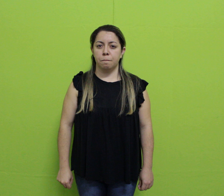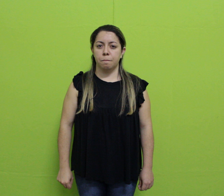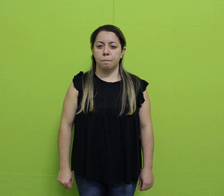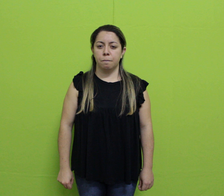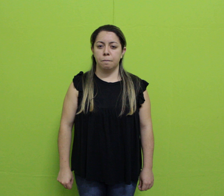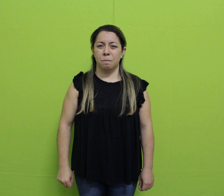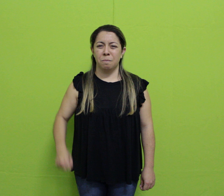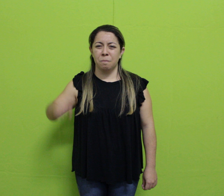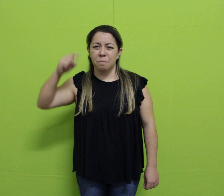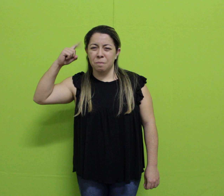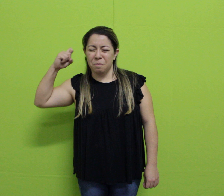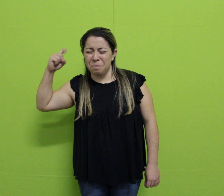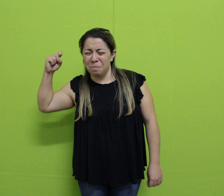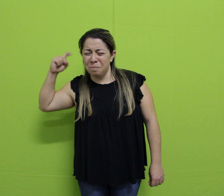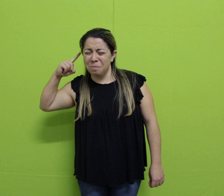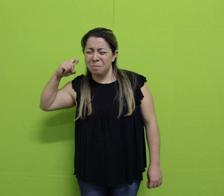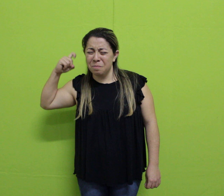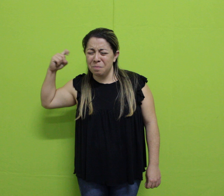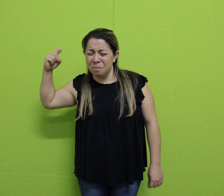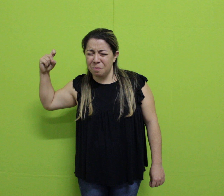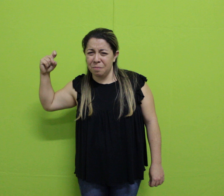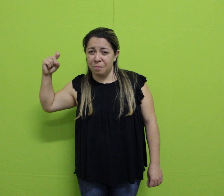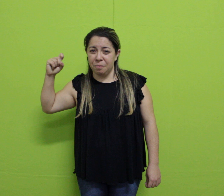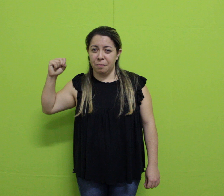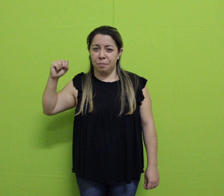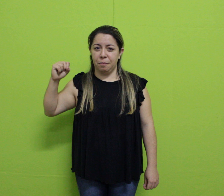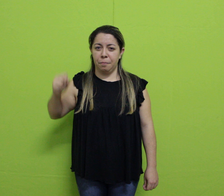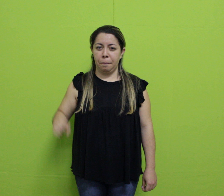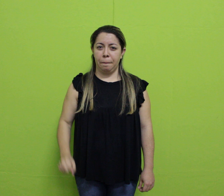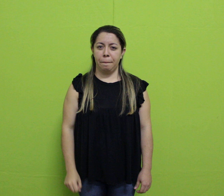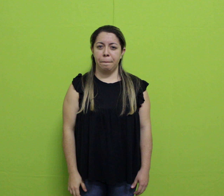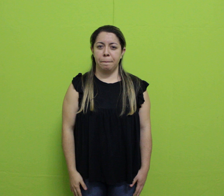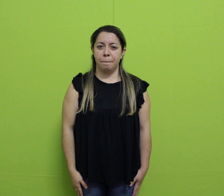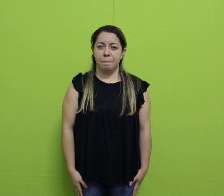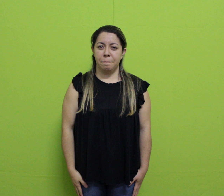barulho